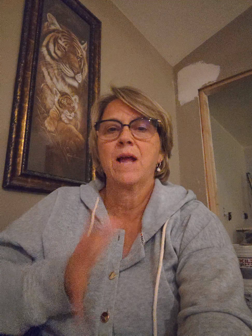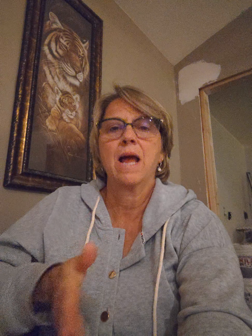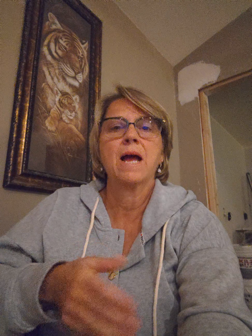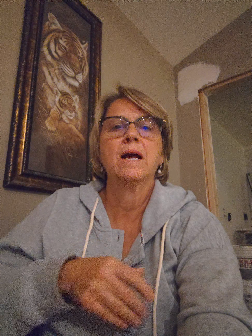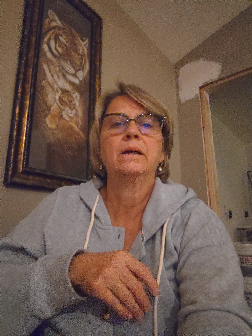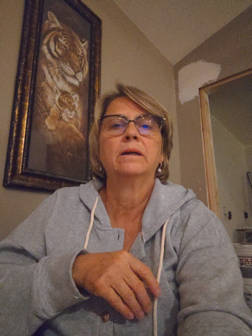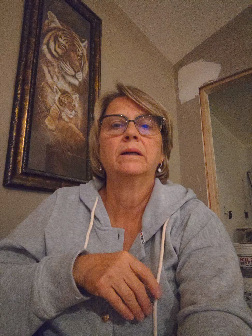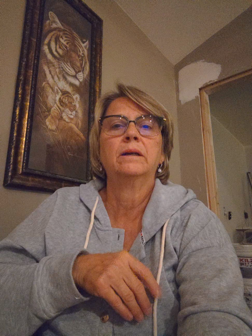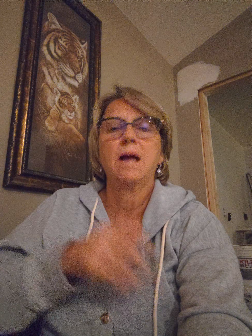fine